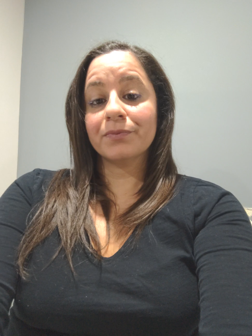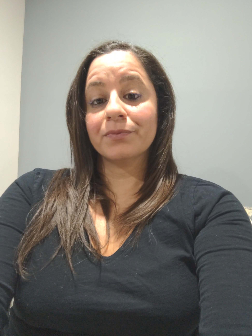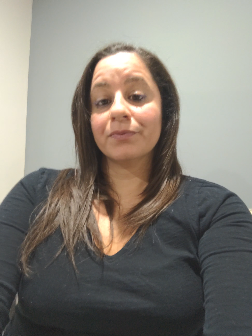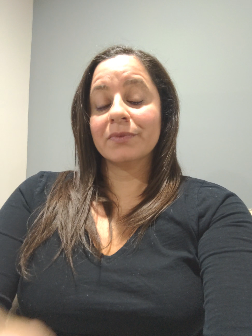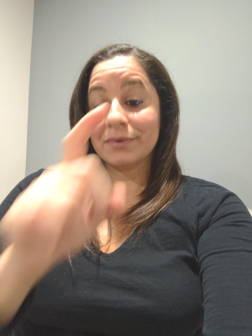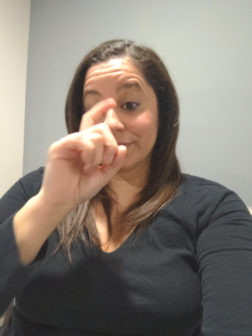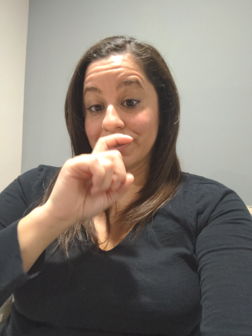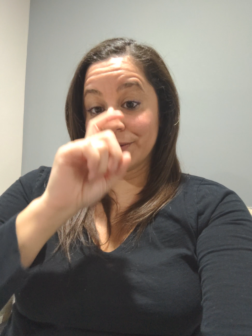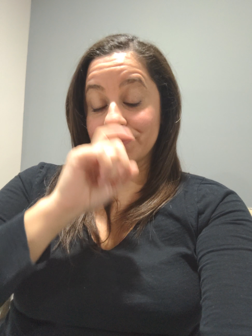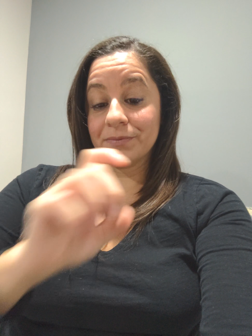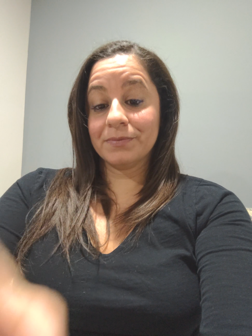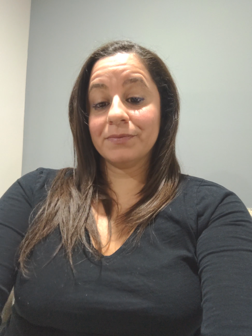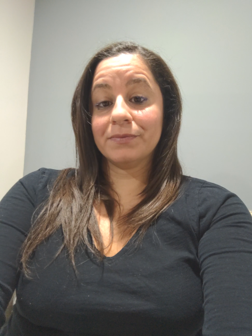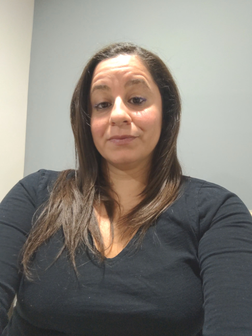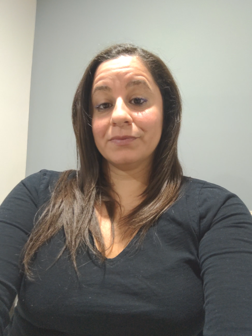doll